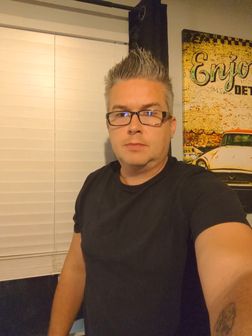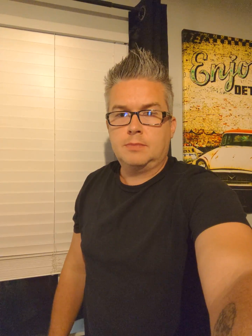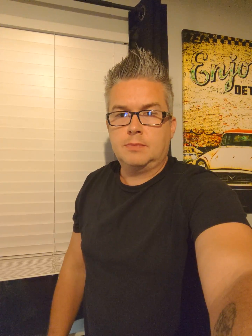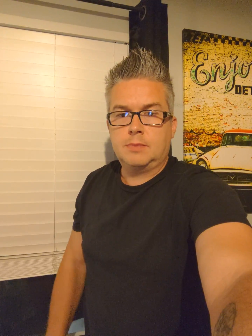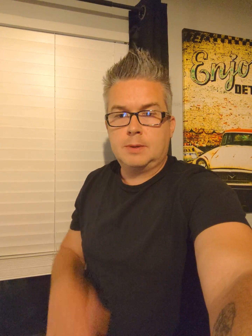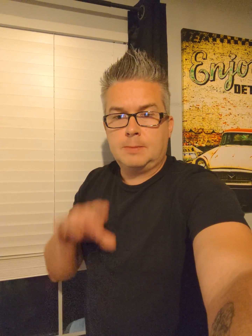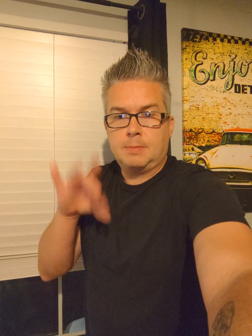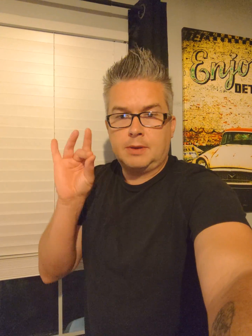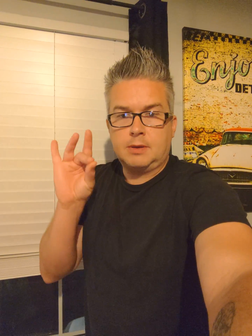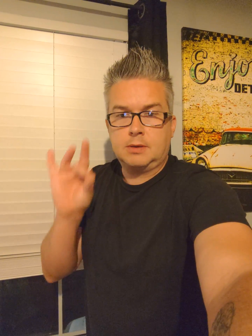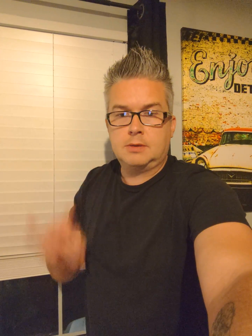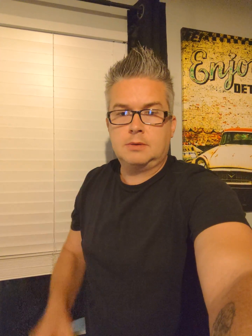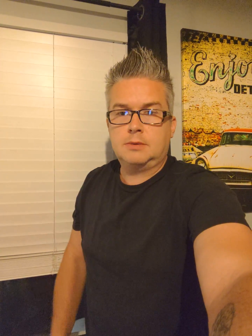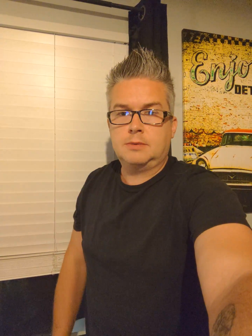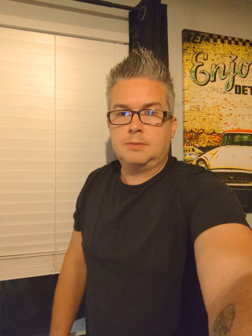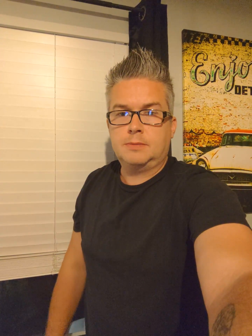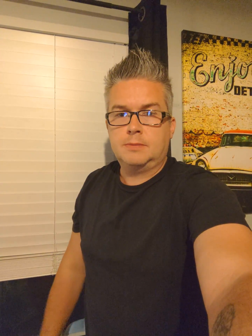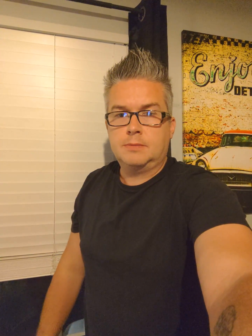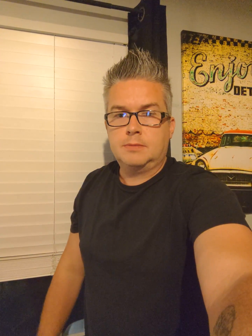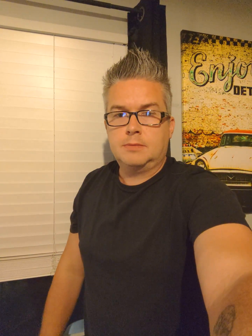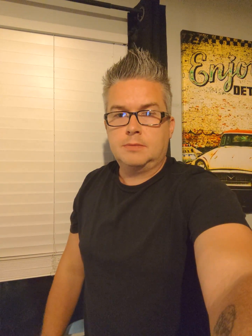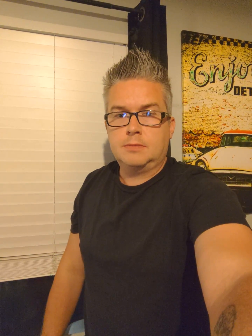pick